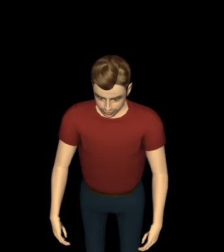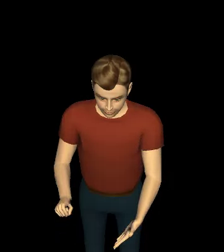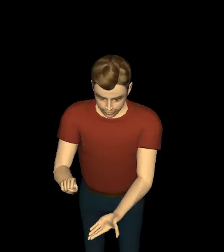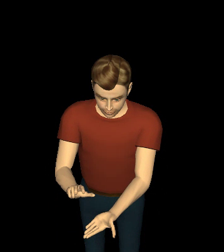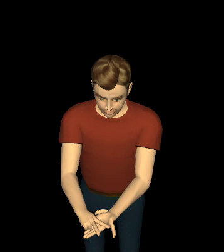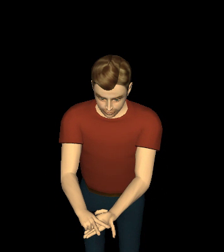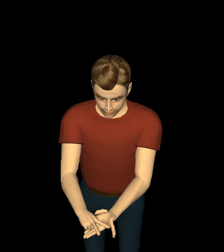بقعة